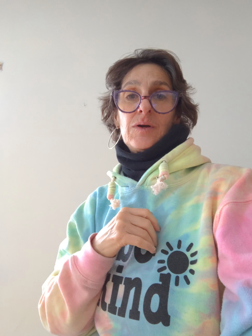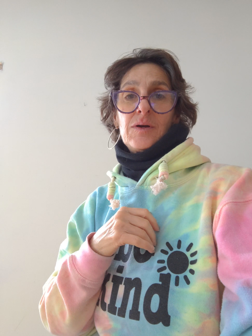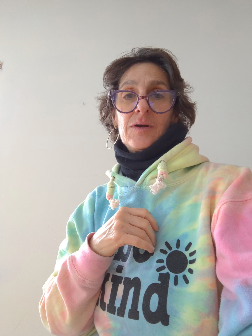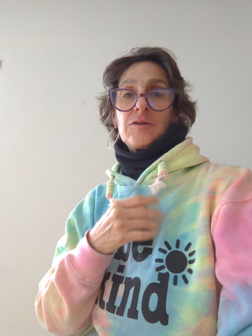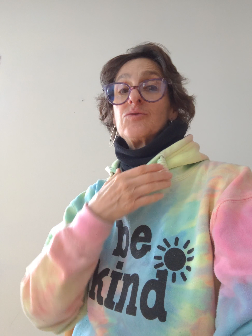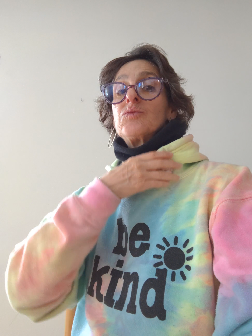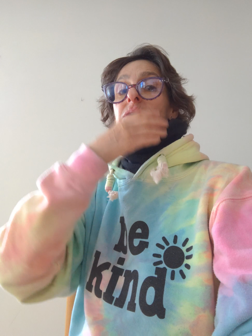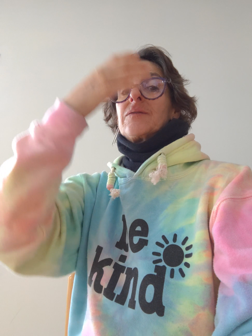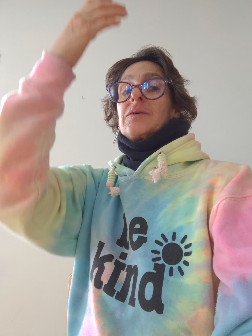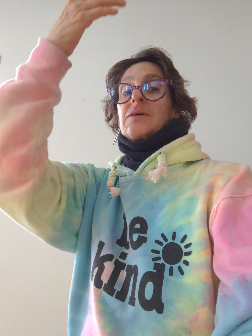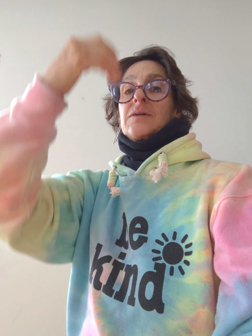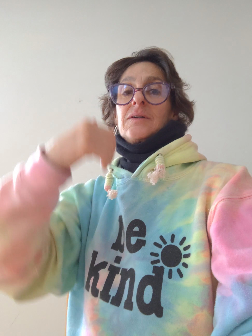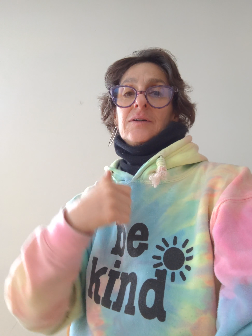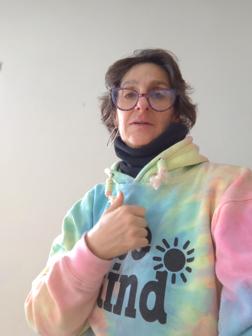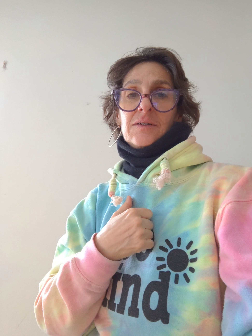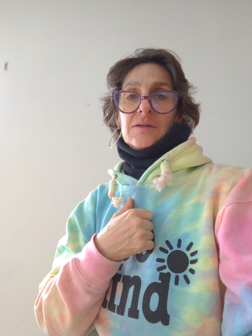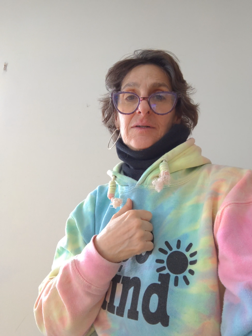giraffe